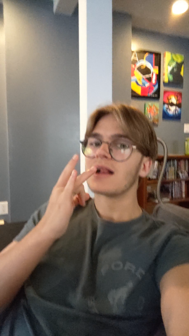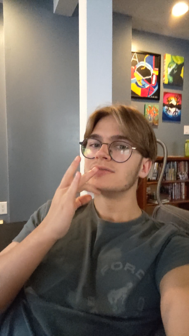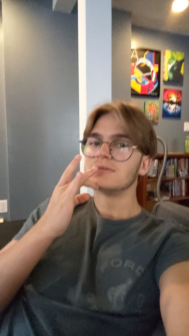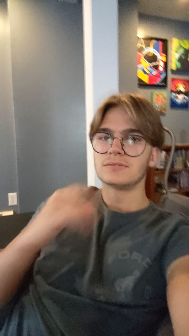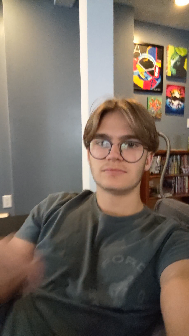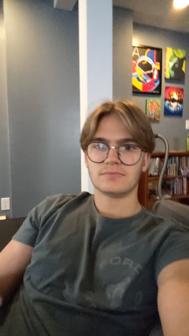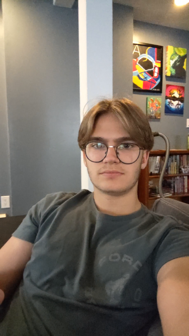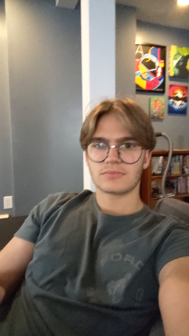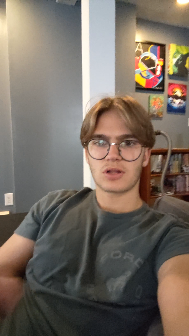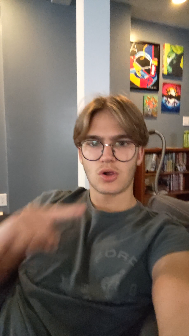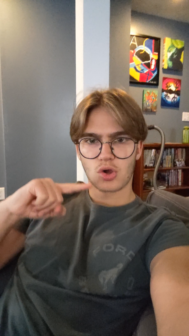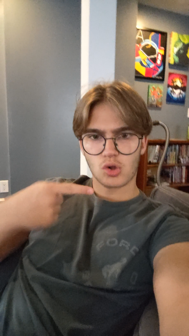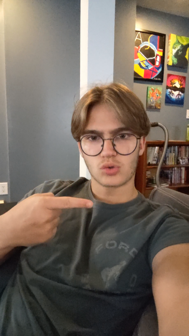hurt